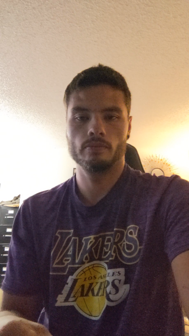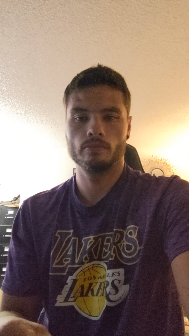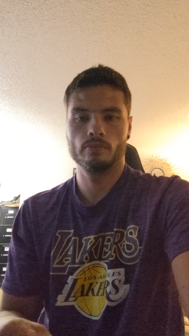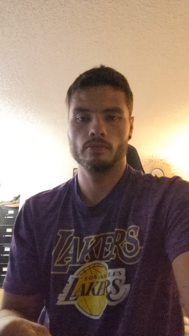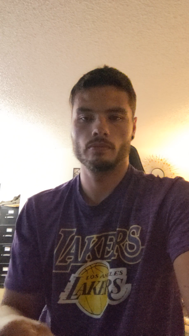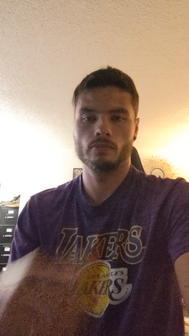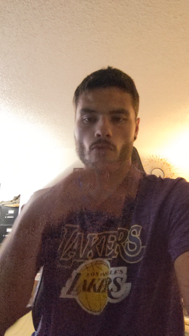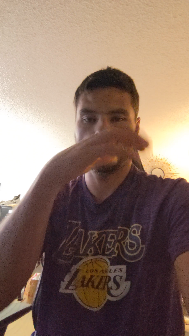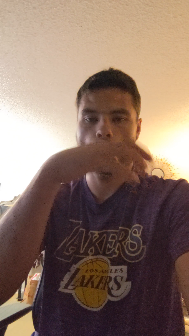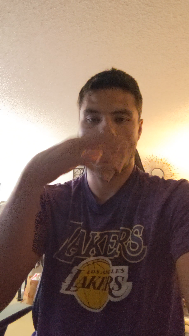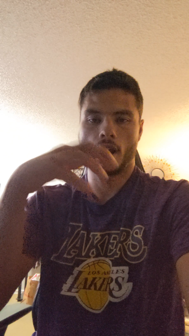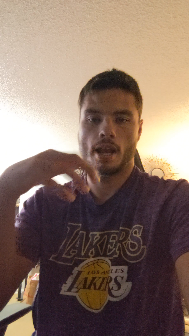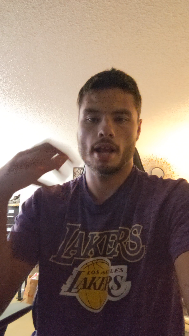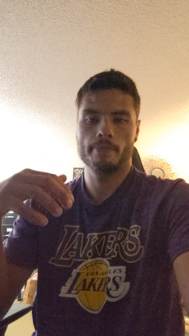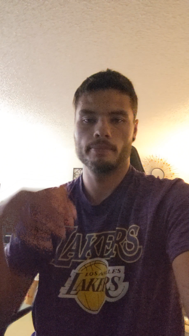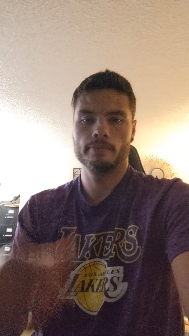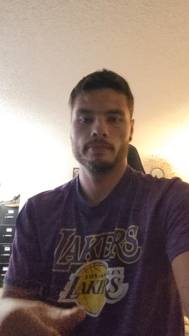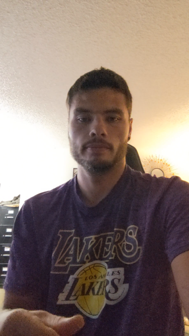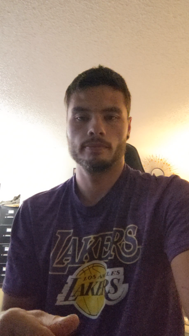grapes